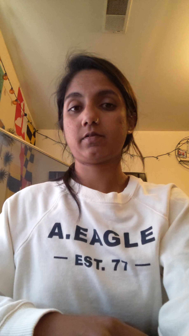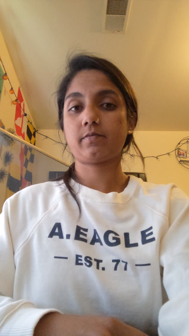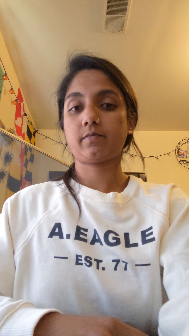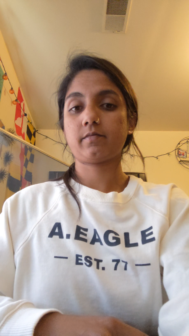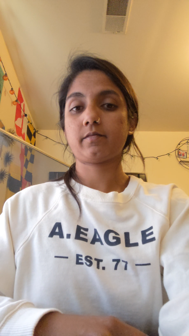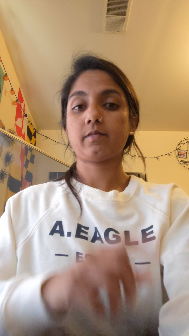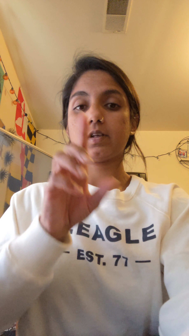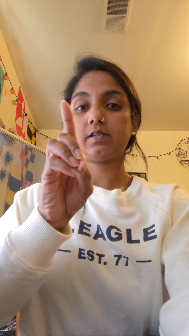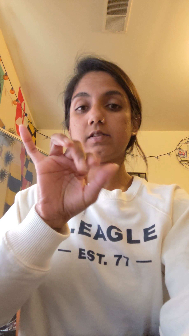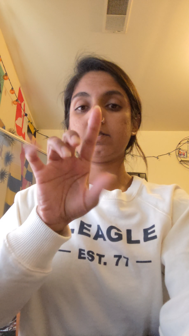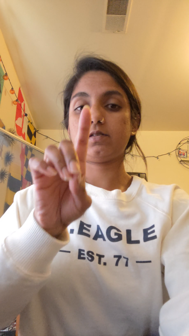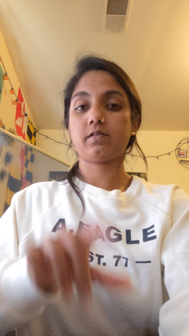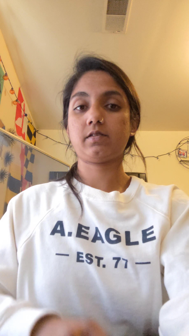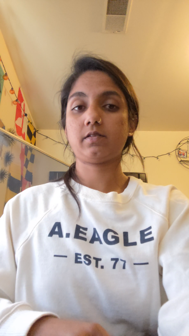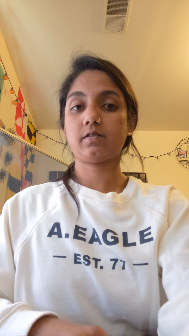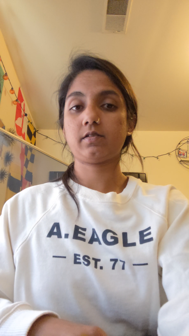did